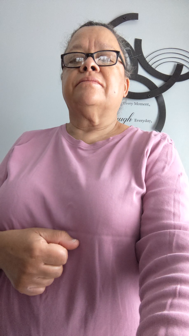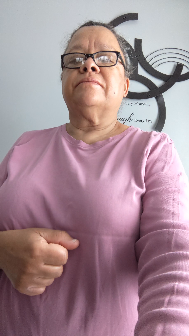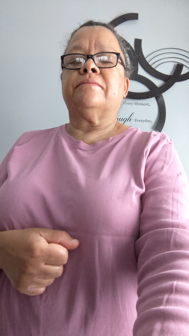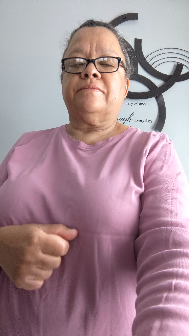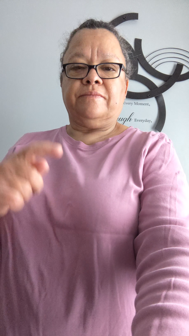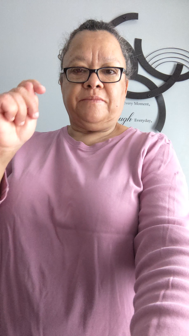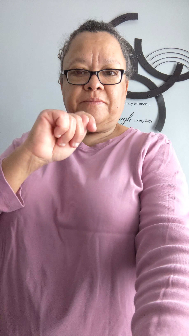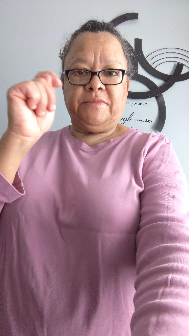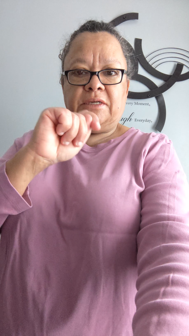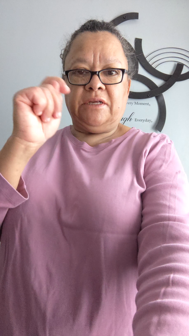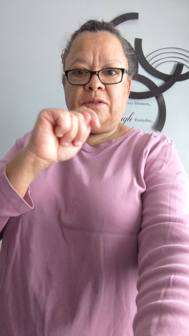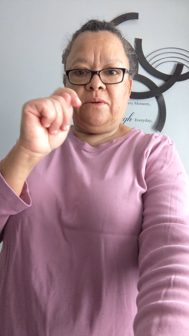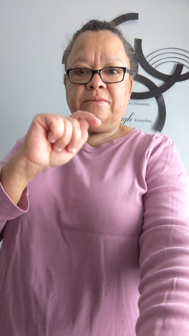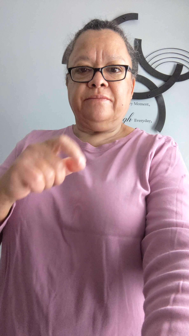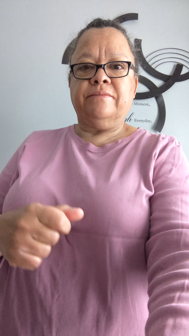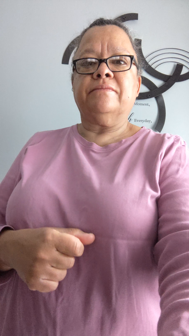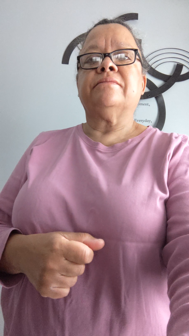bathroom